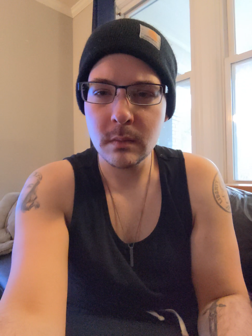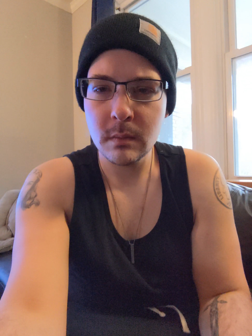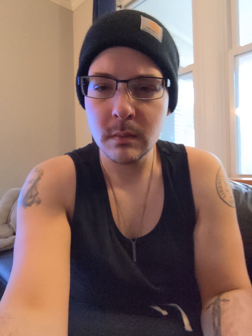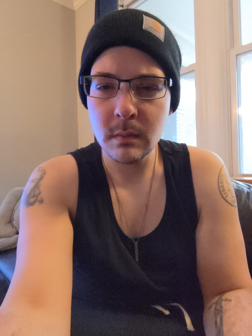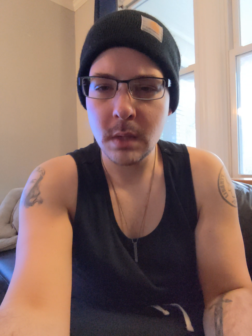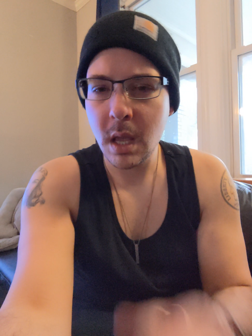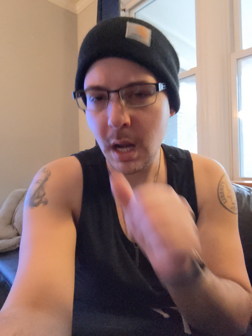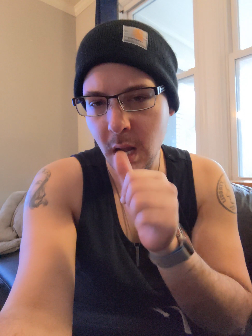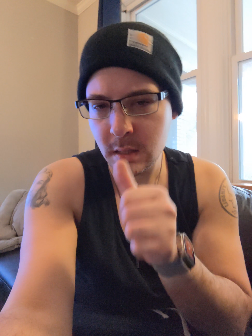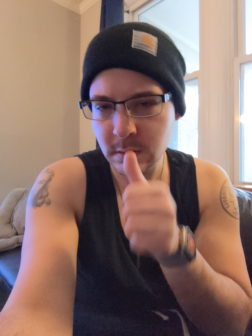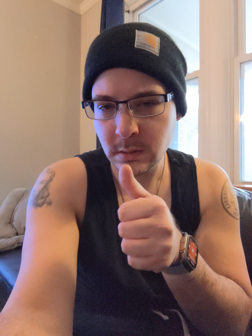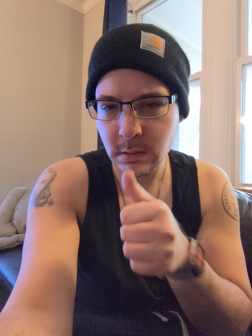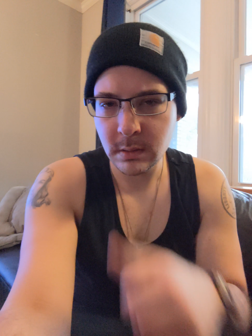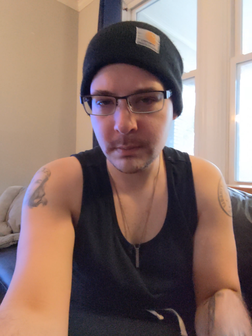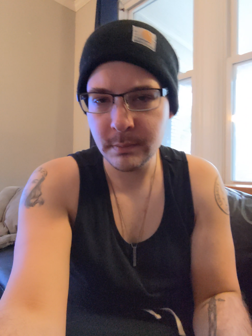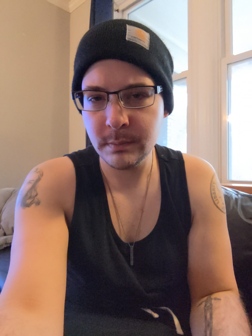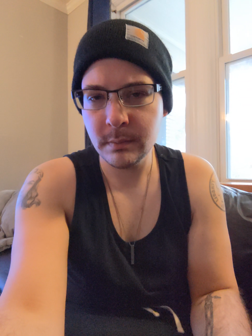nuts